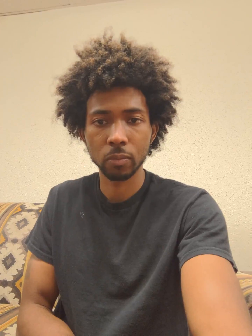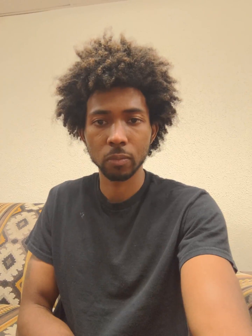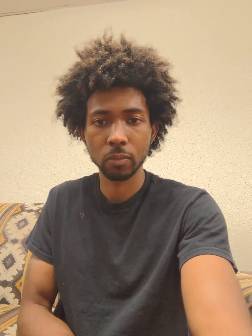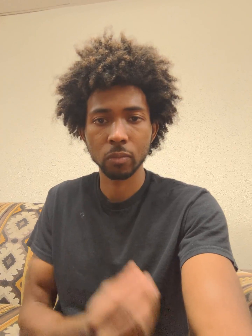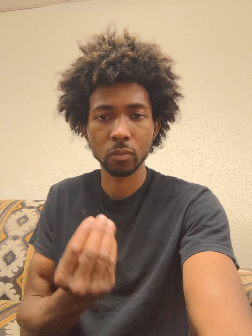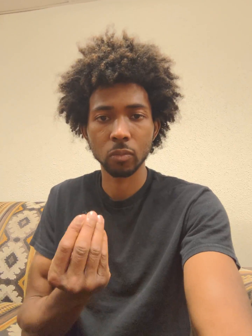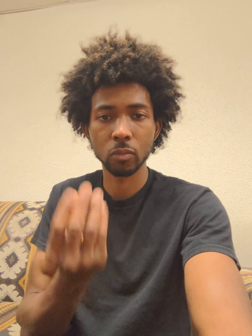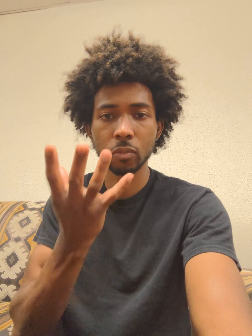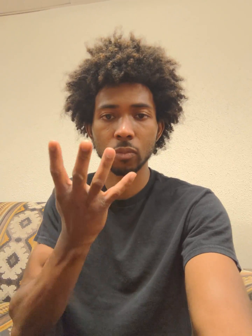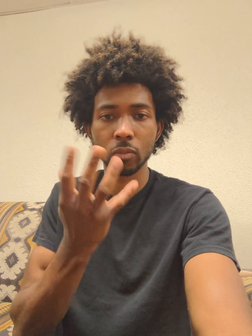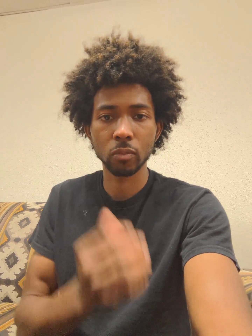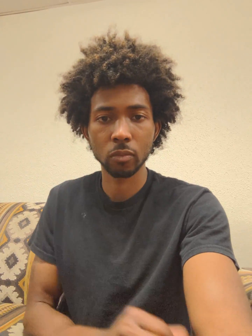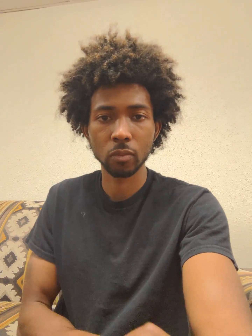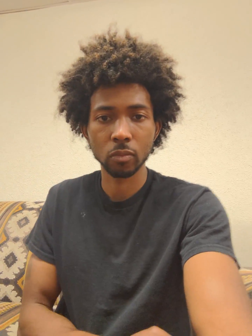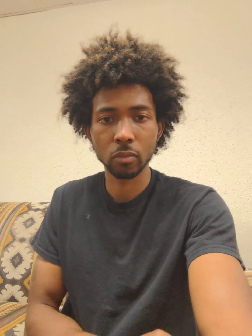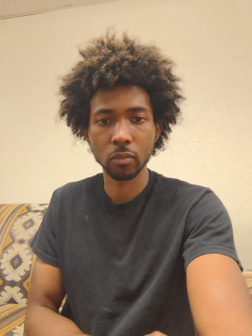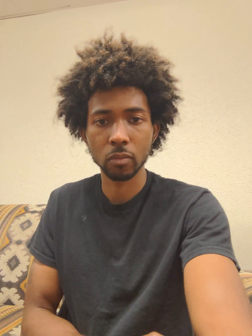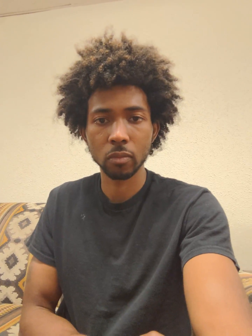plants